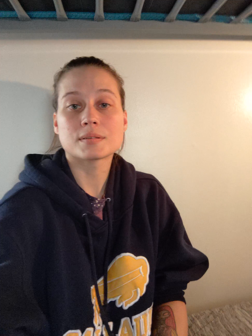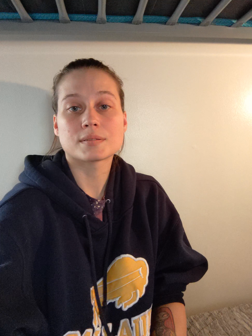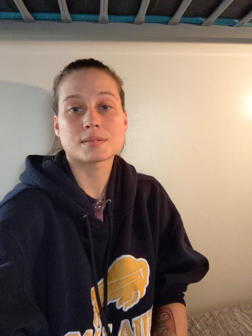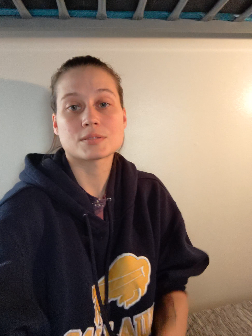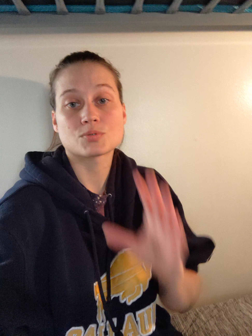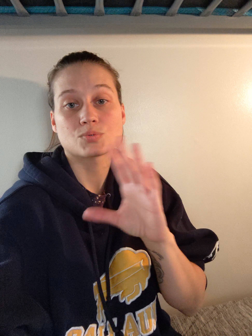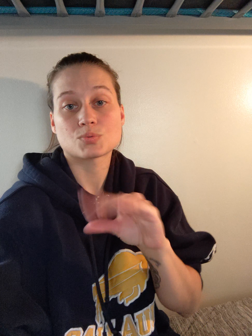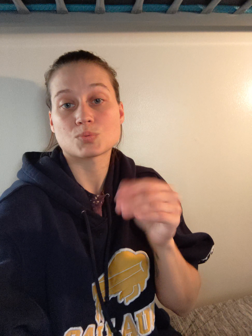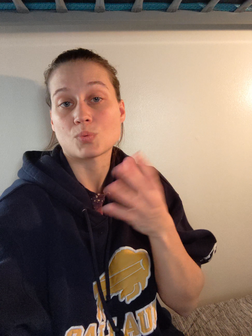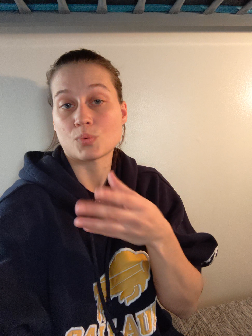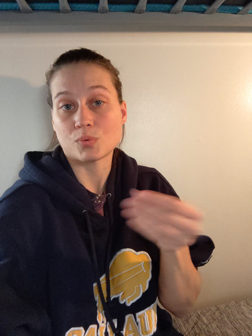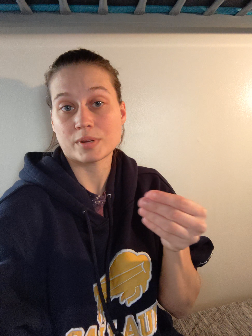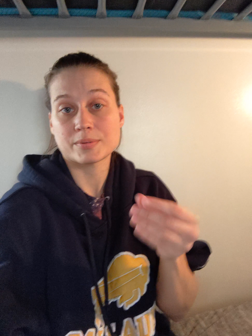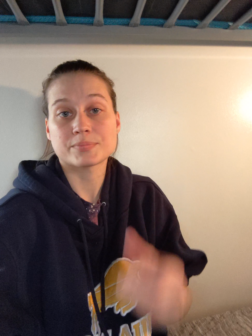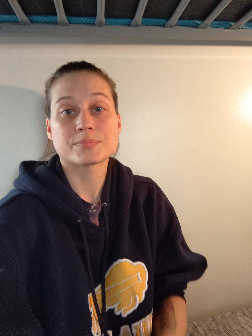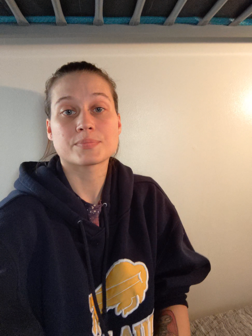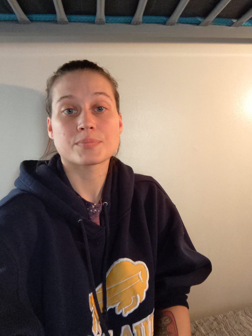story